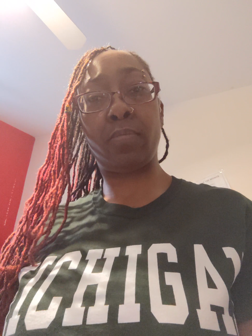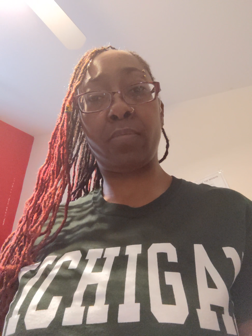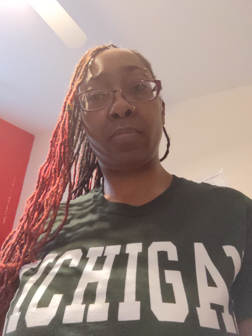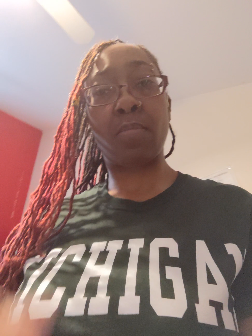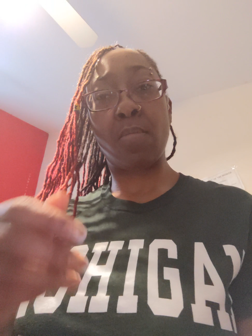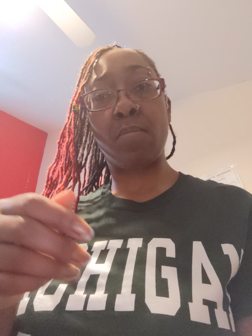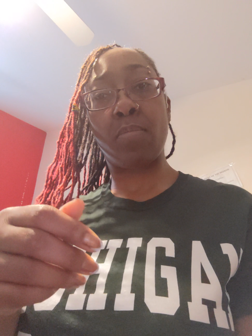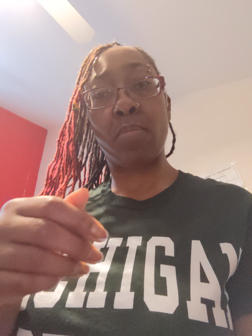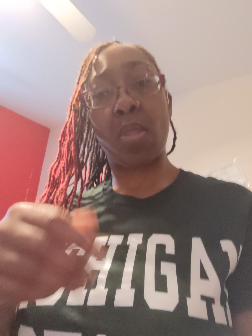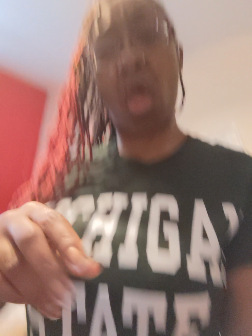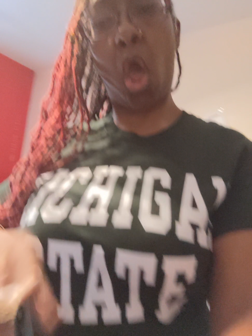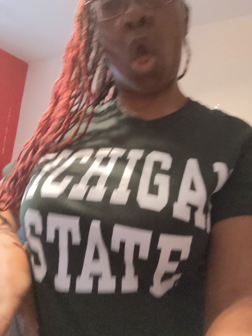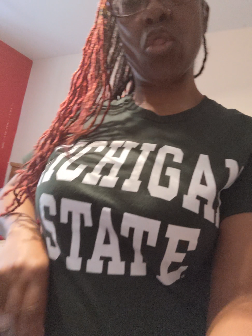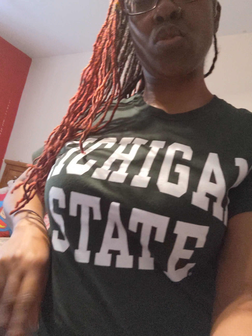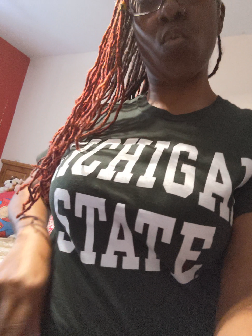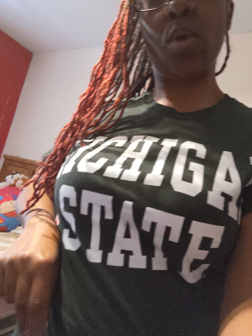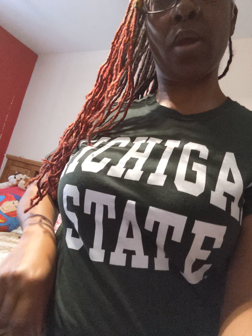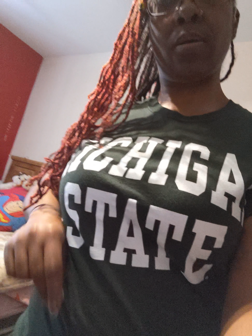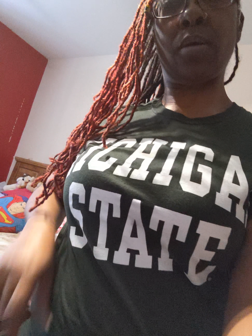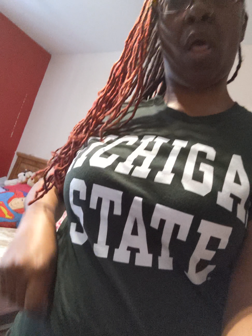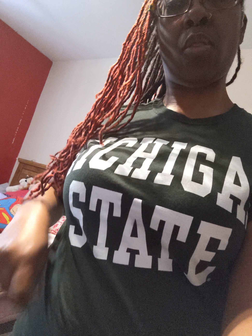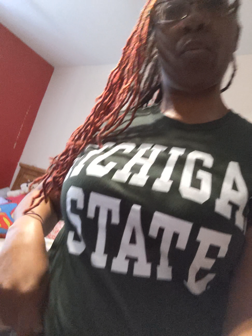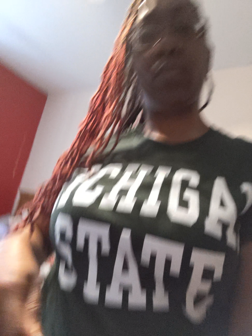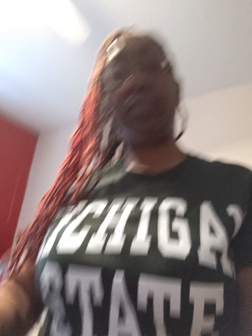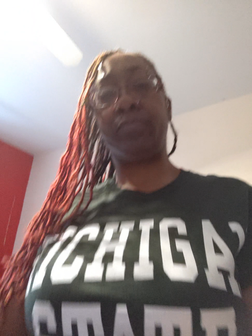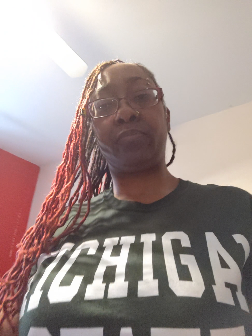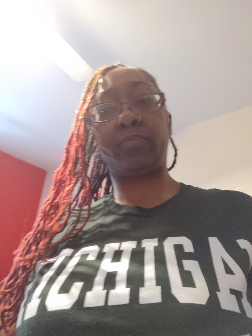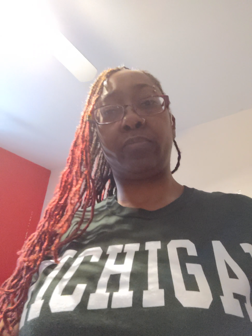underwear